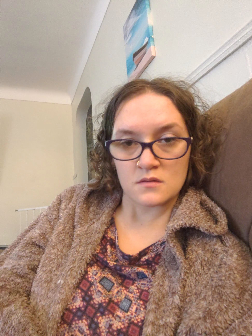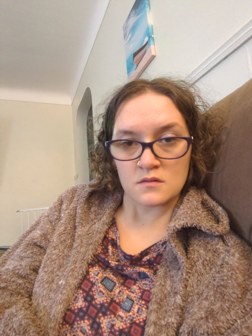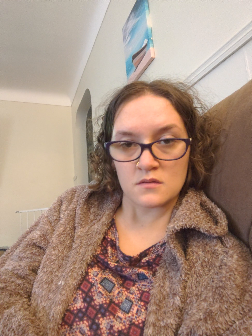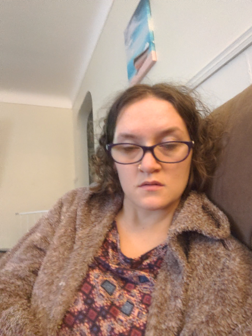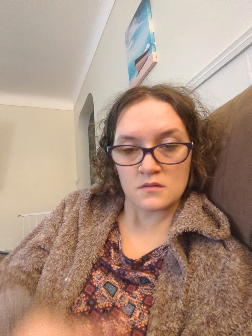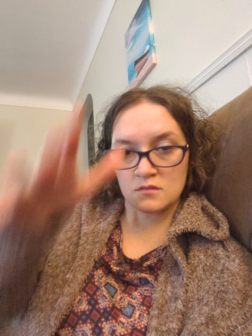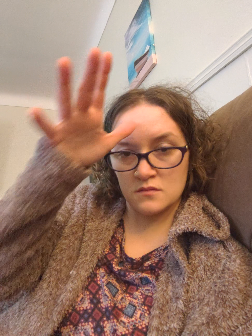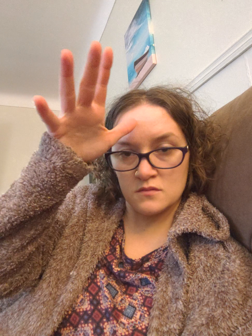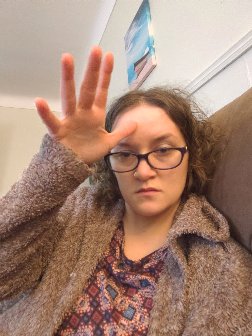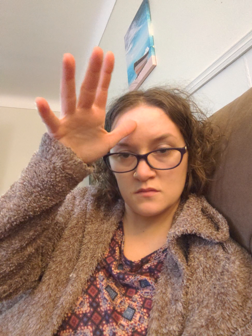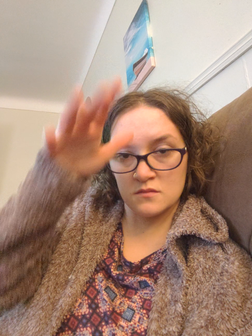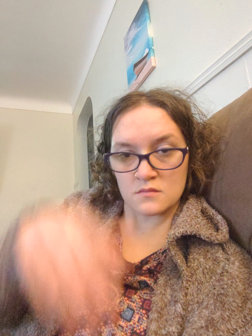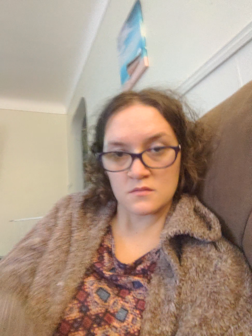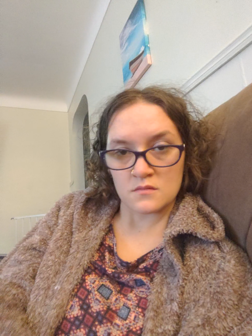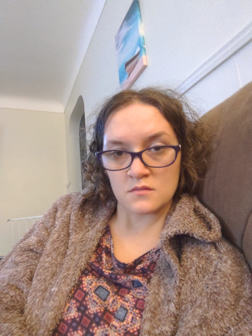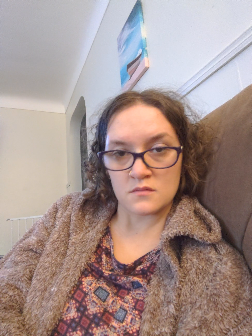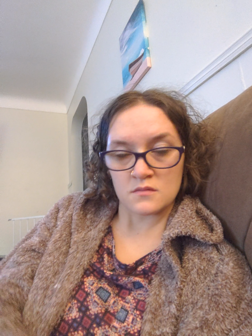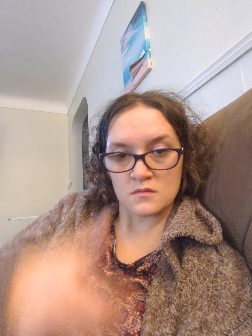dad